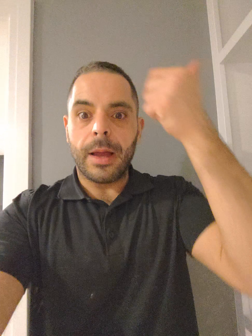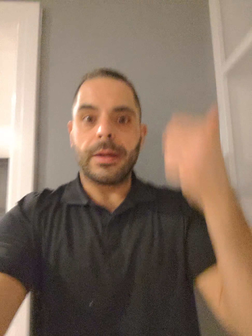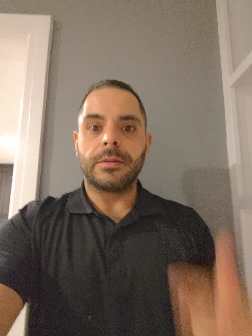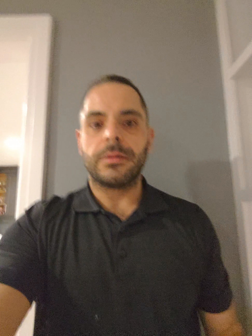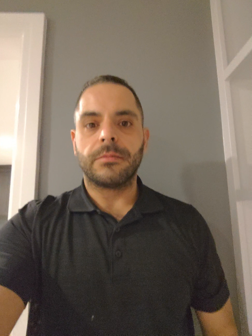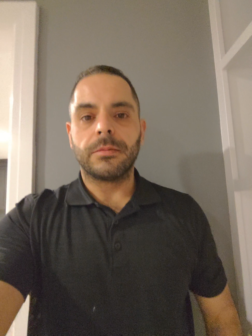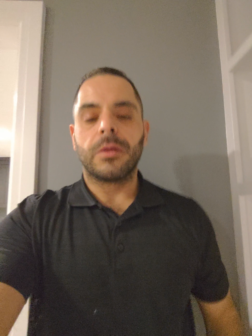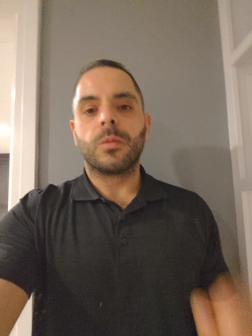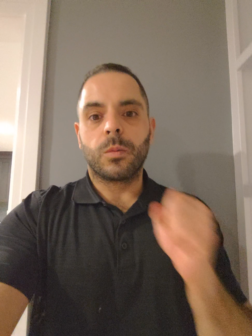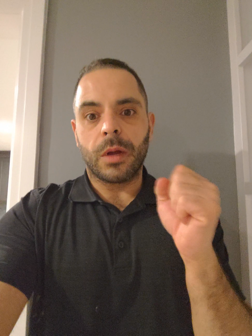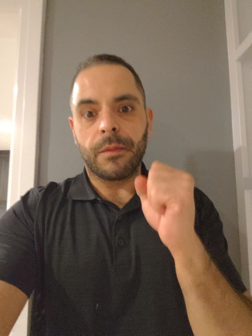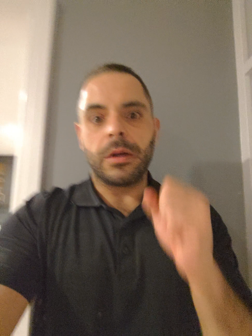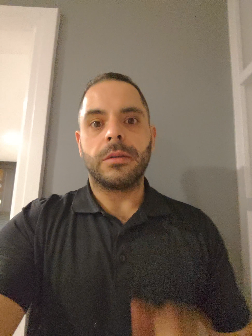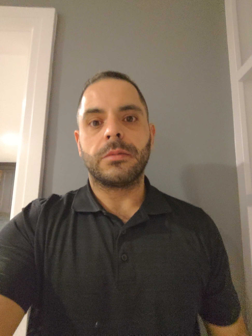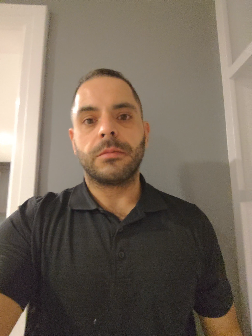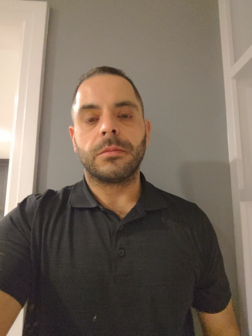refrigerator